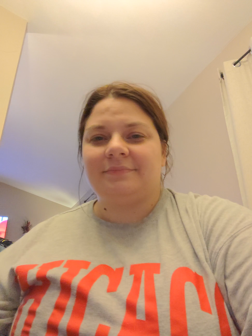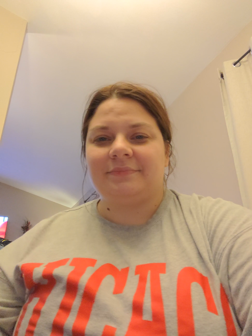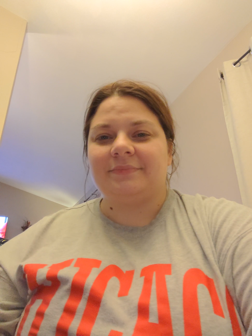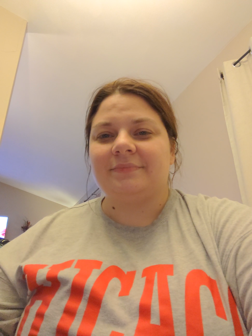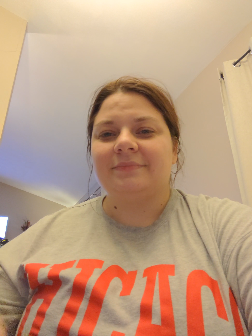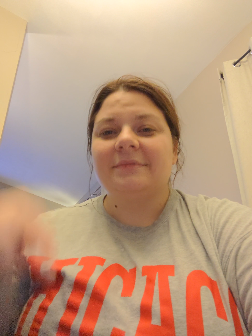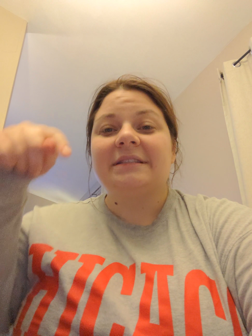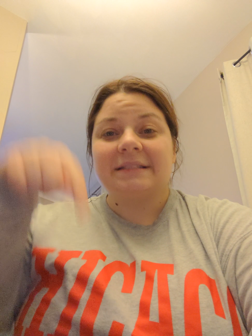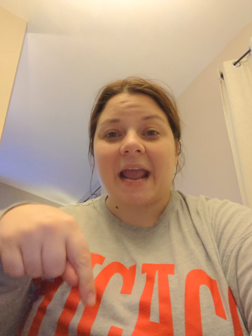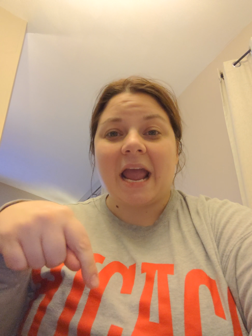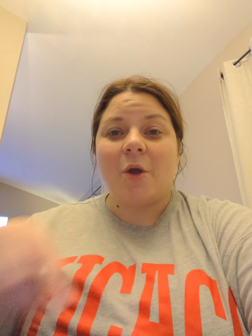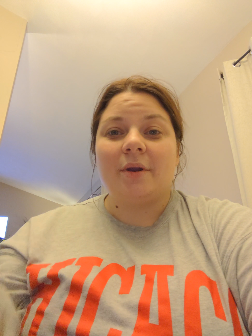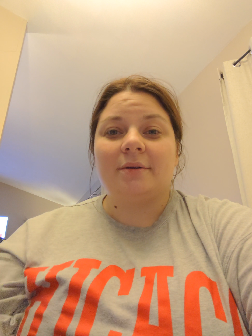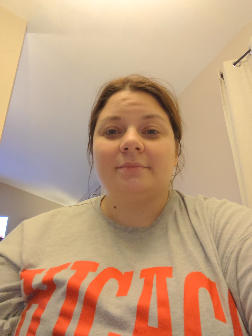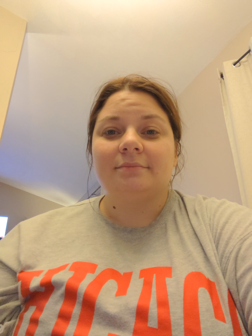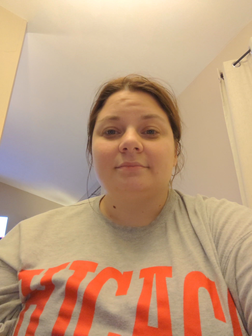down